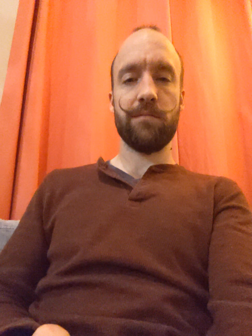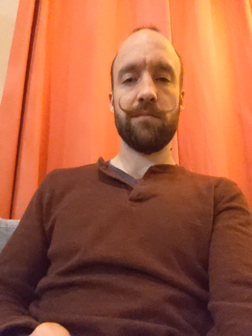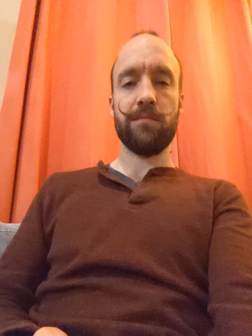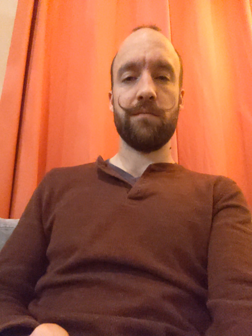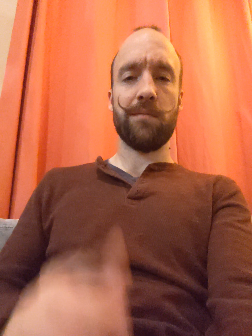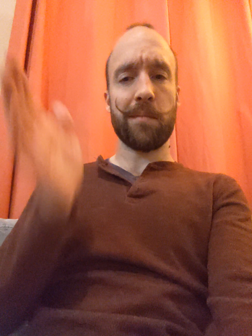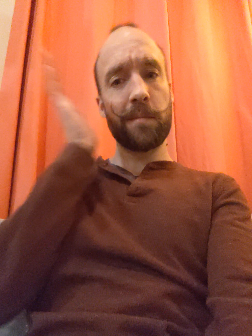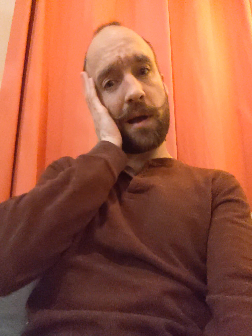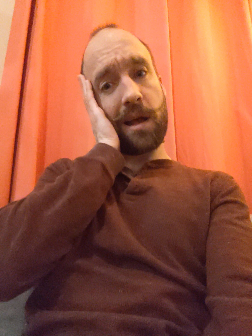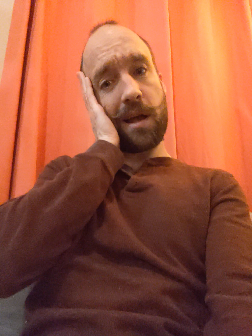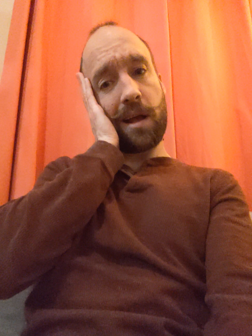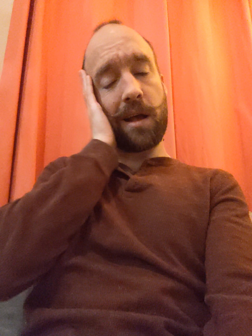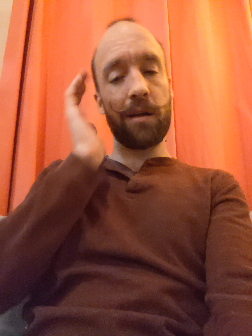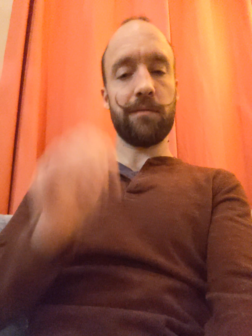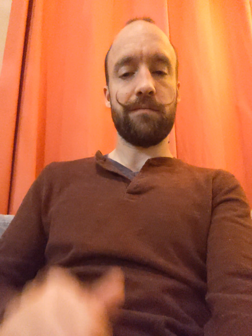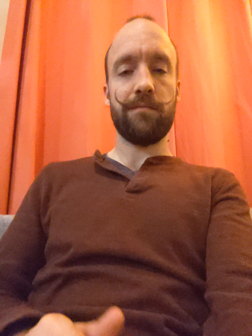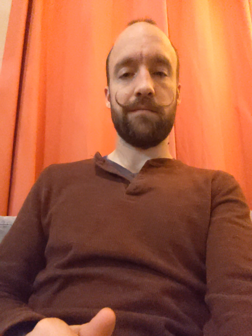bed